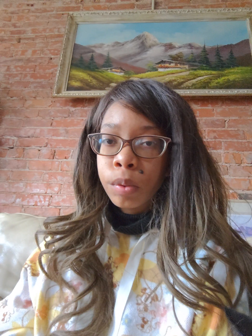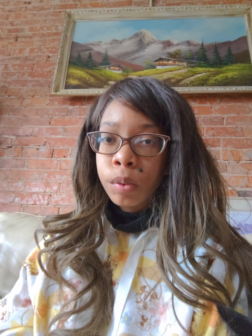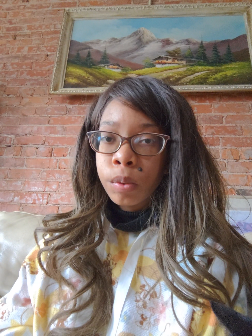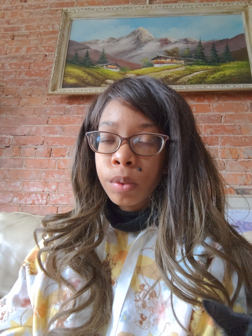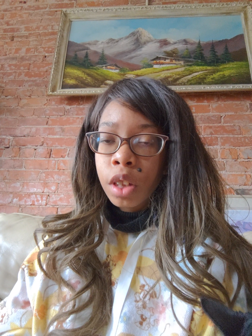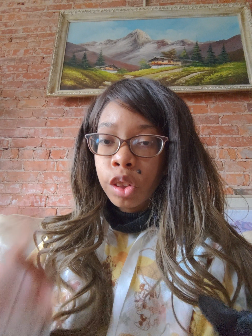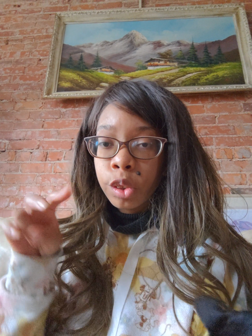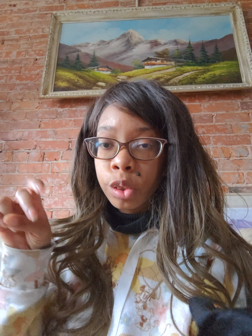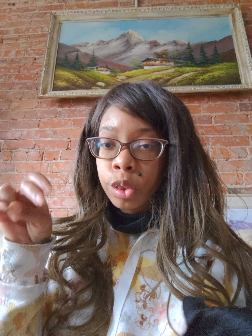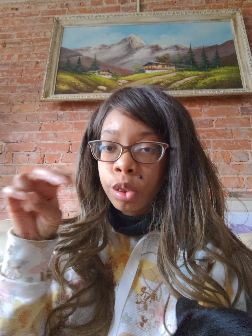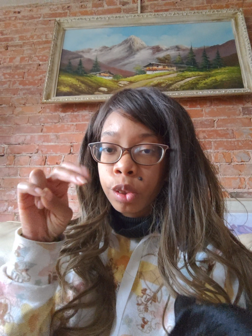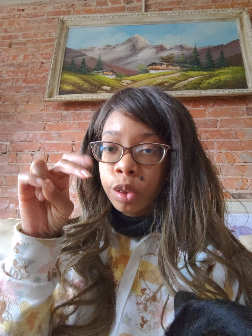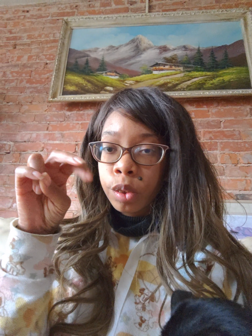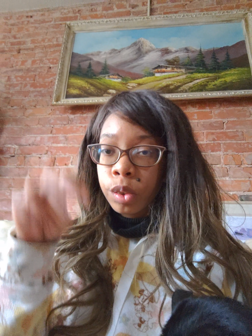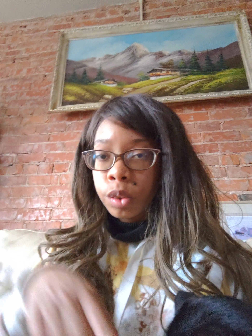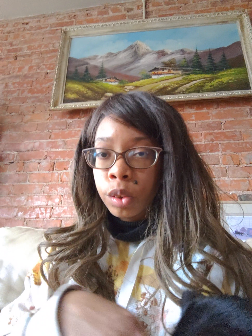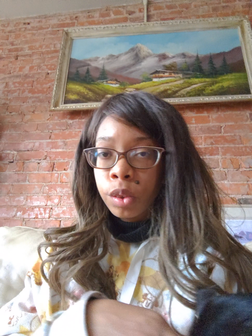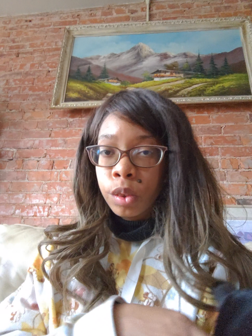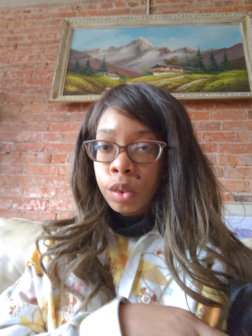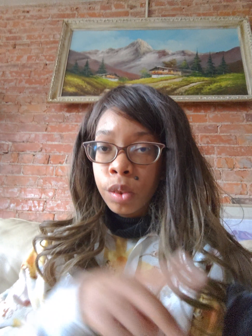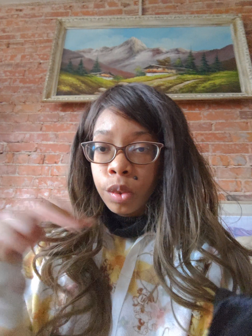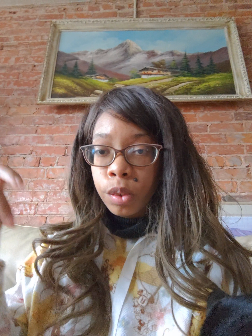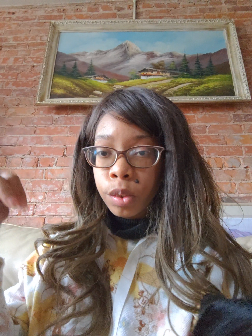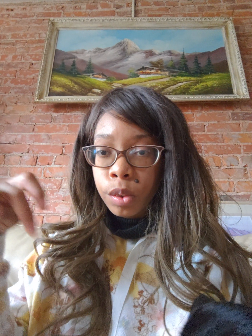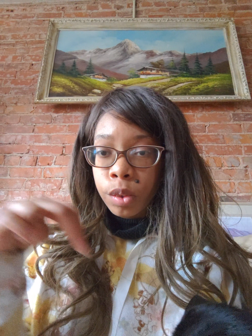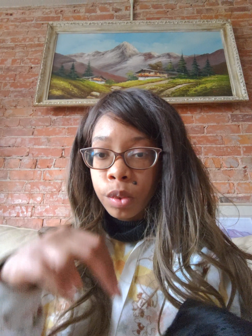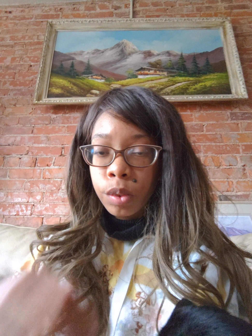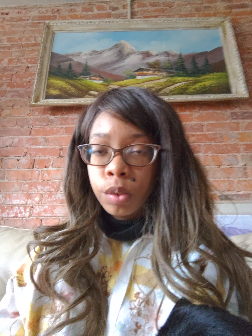stairs